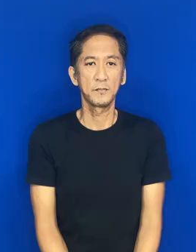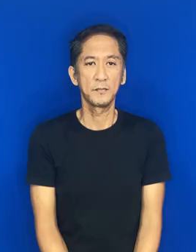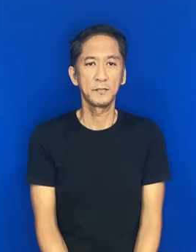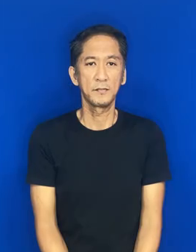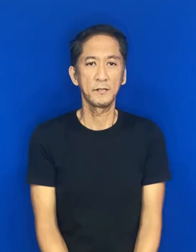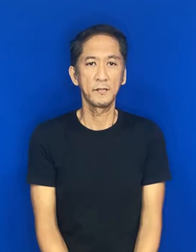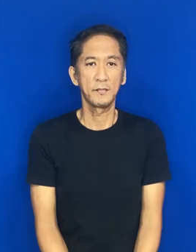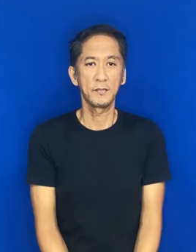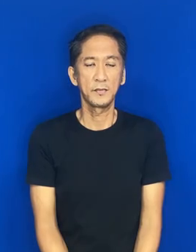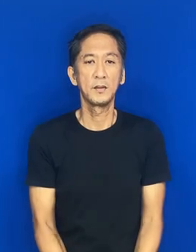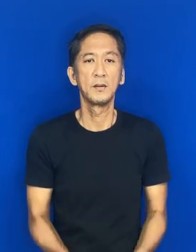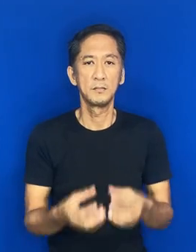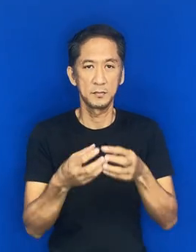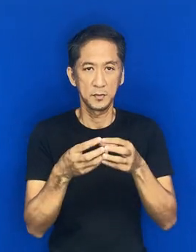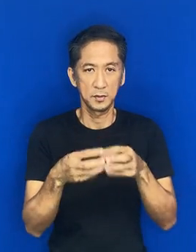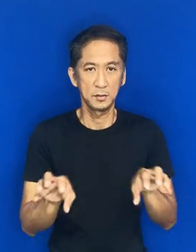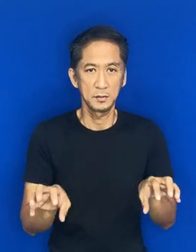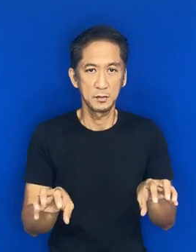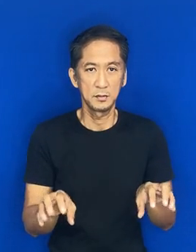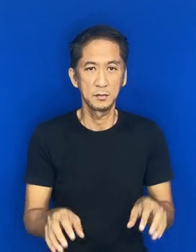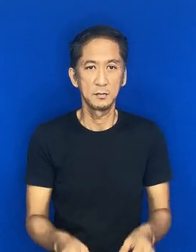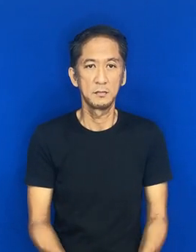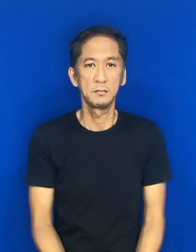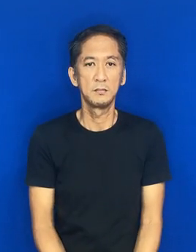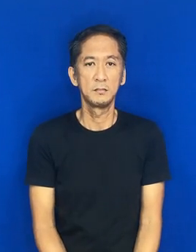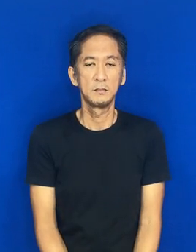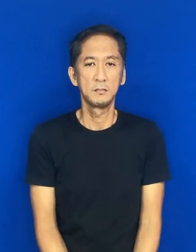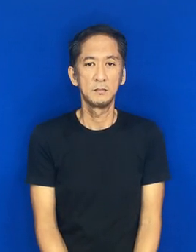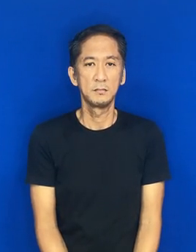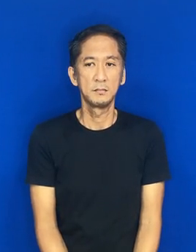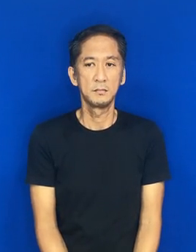egg